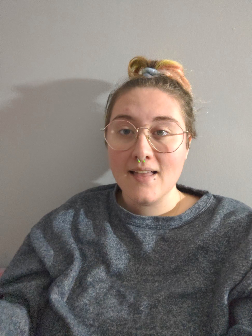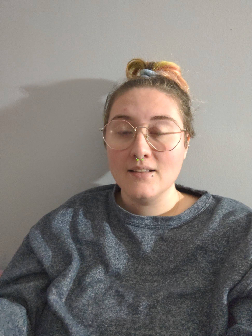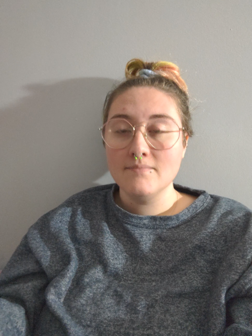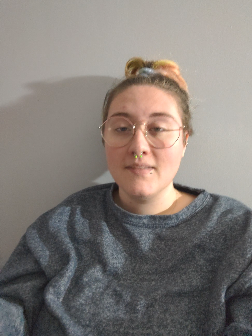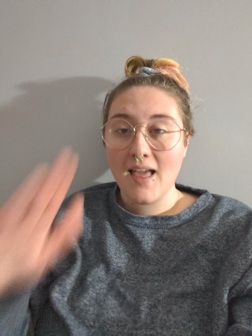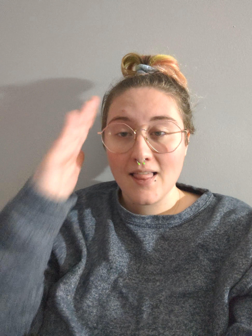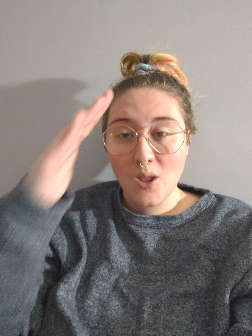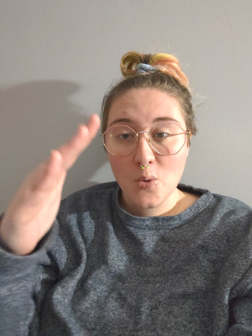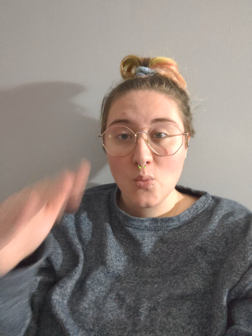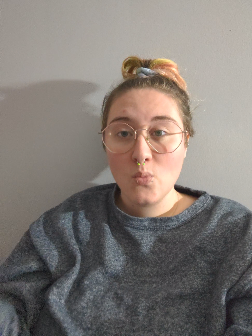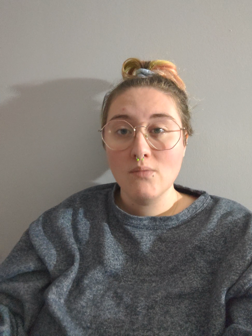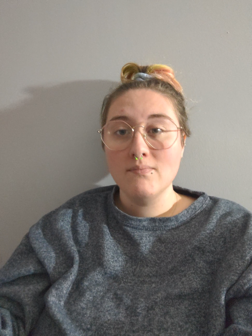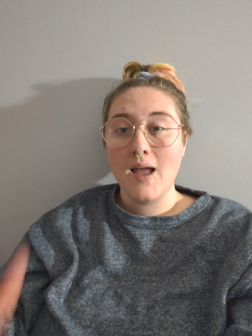hello